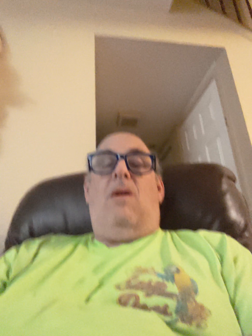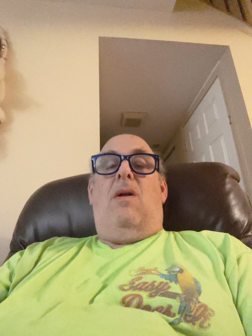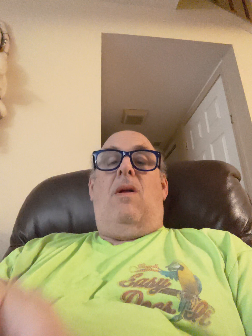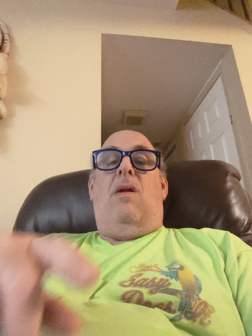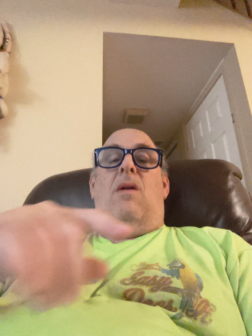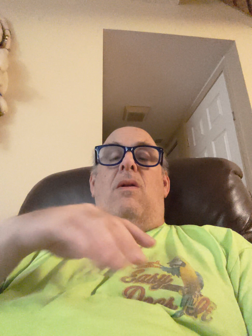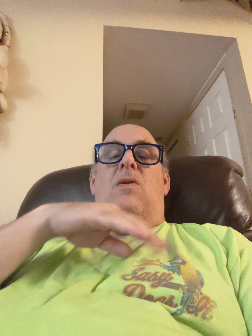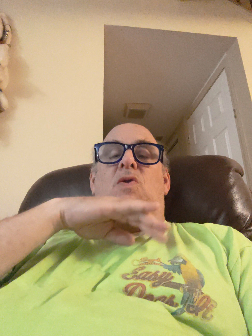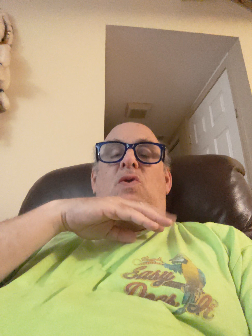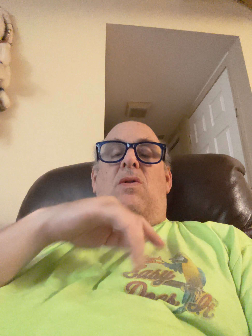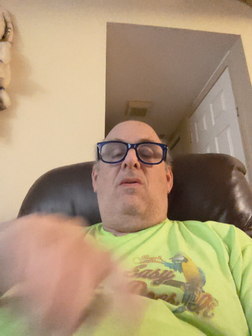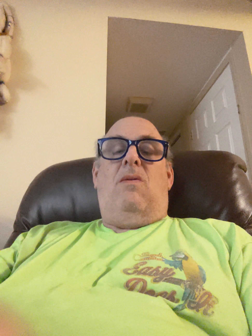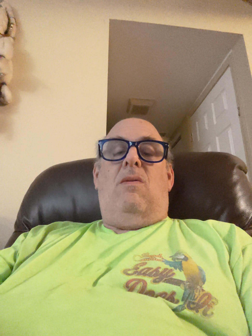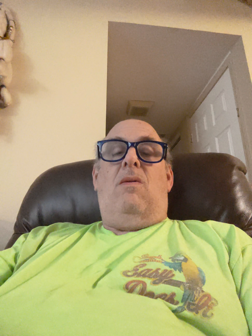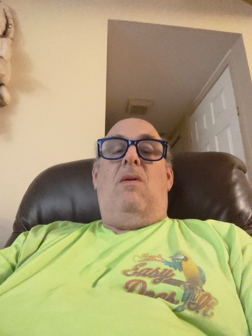dirty